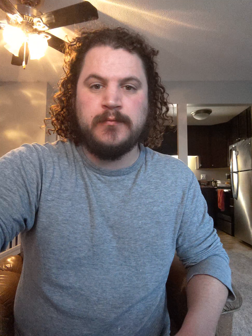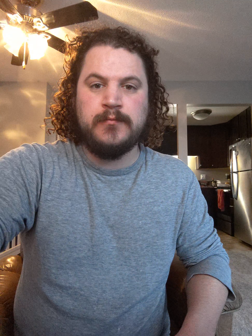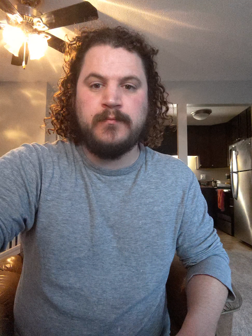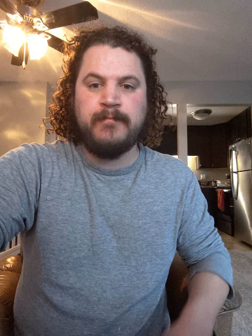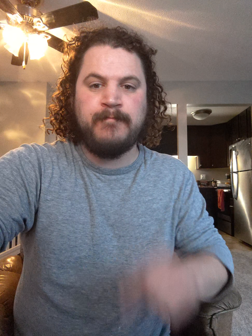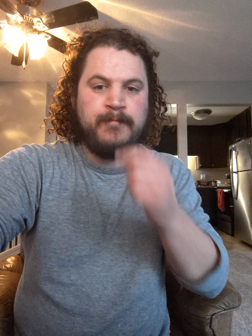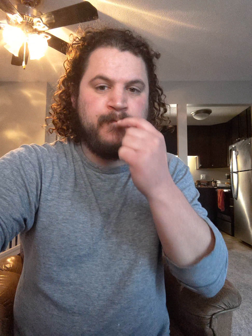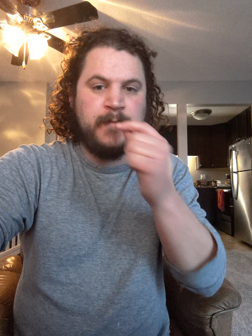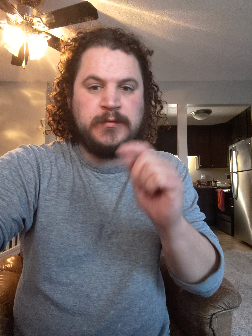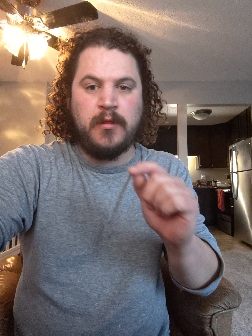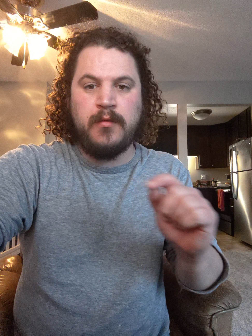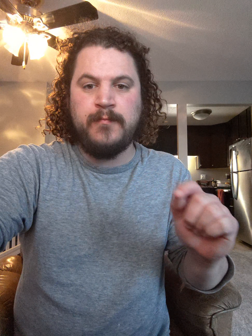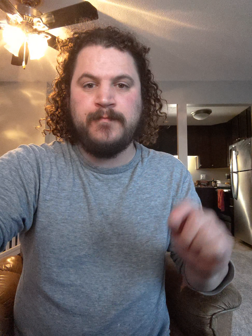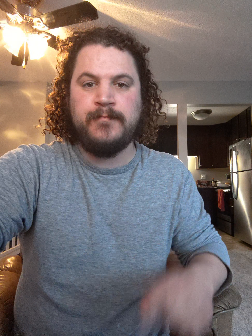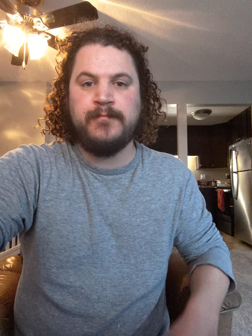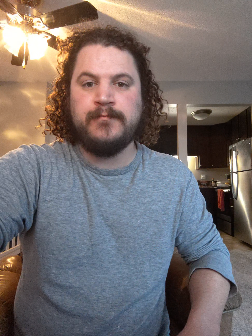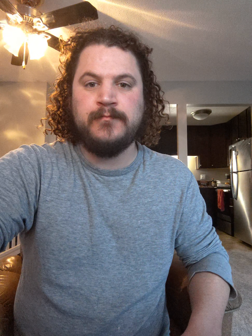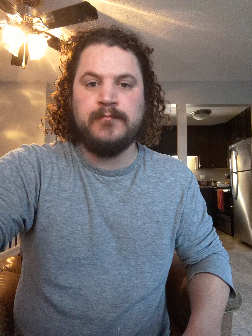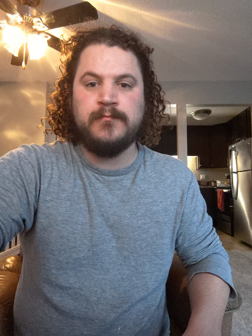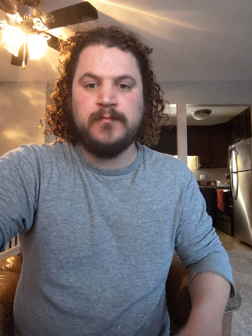pencil